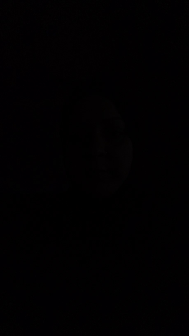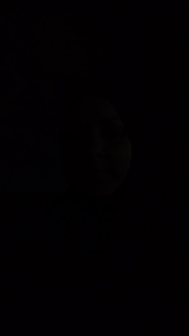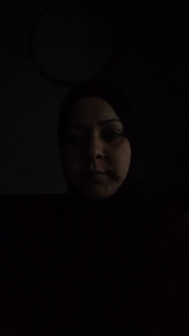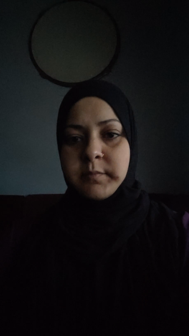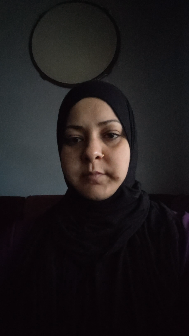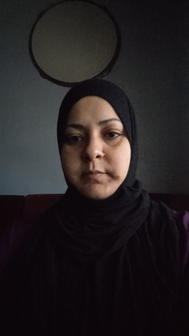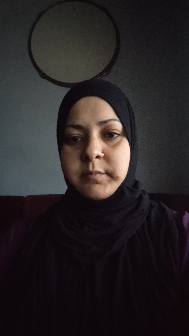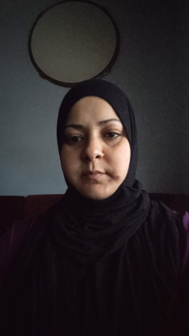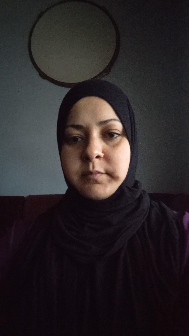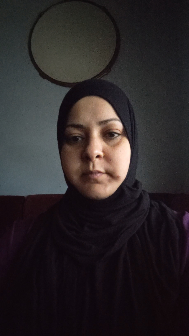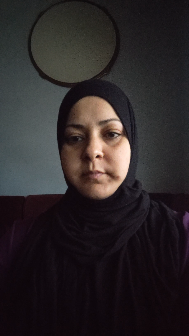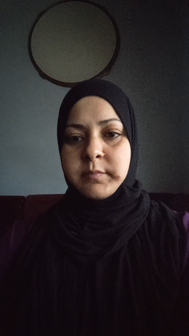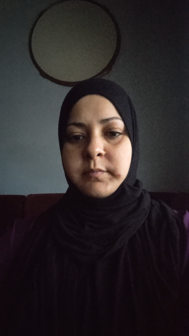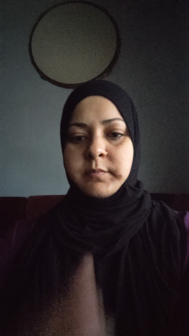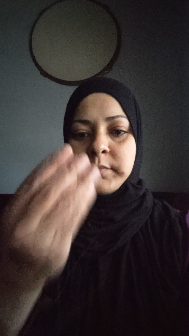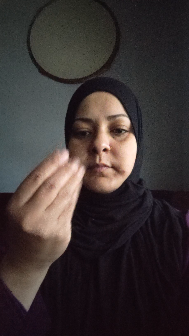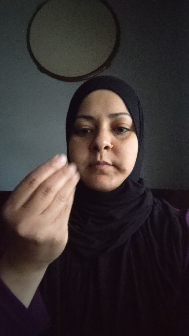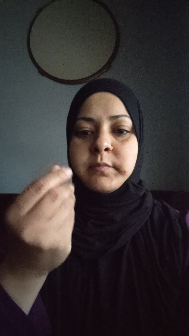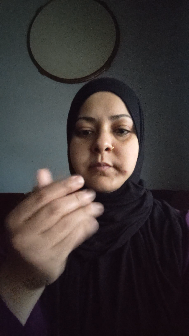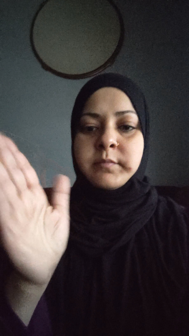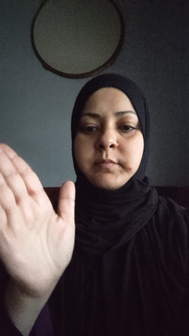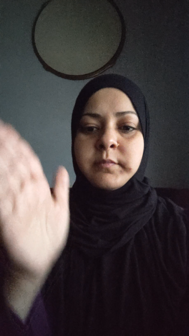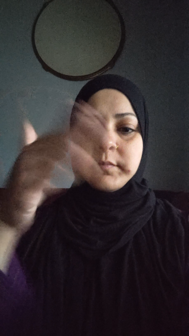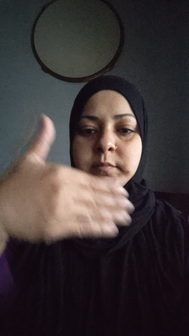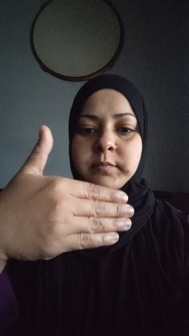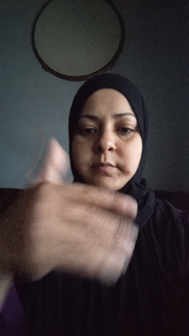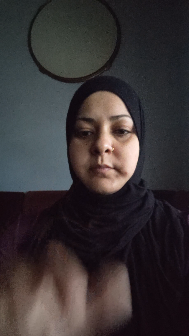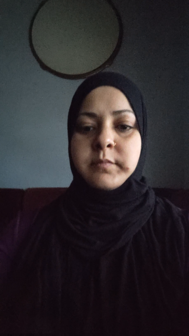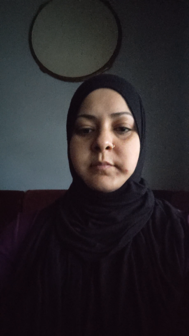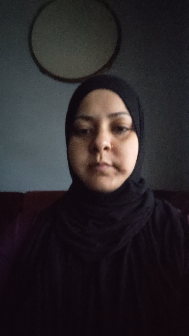sandbox